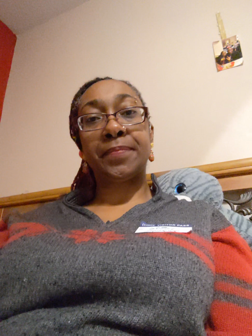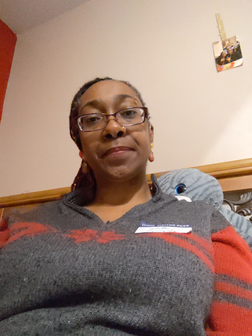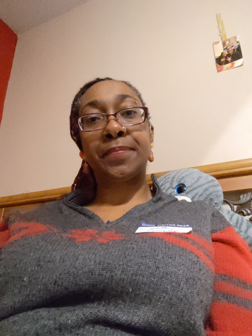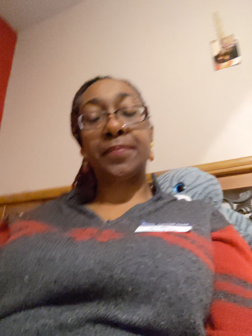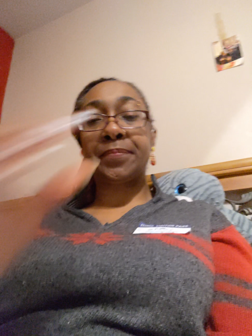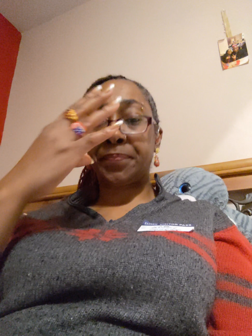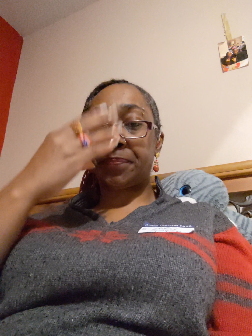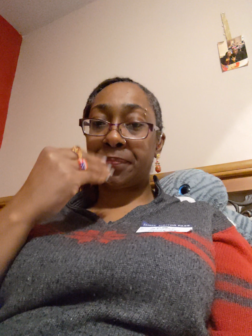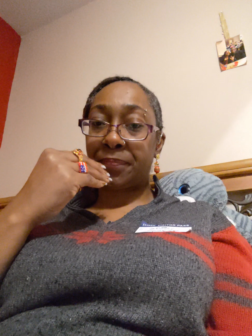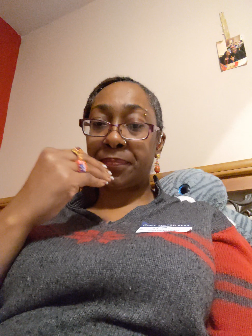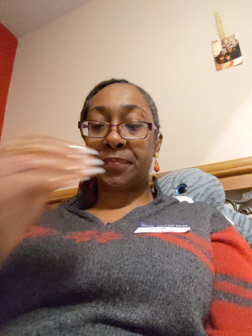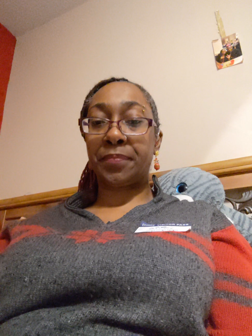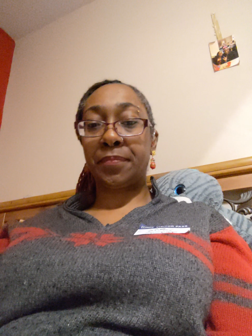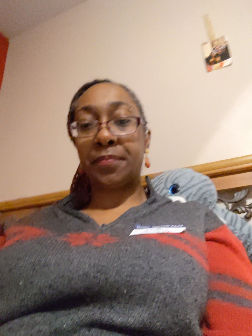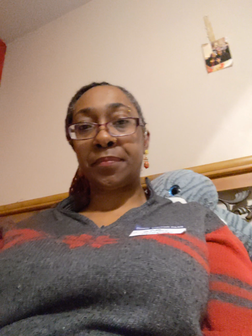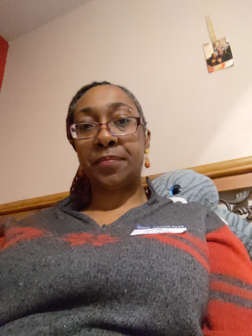sleep